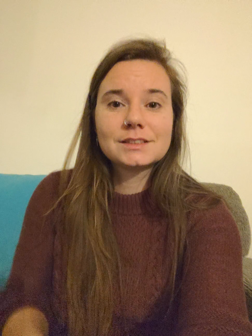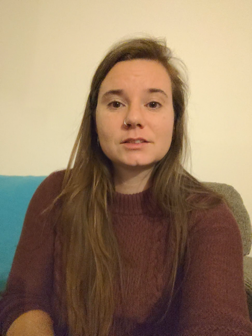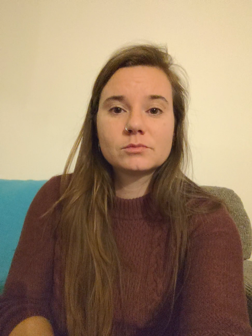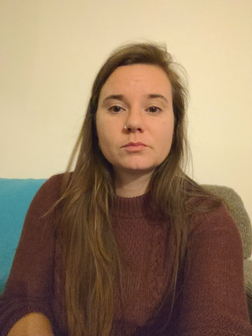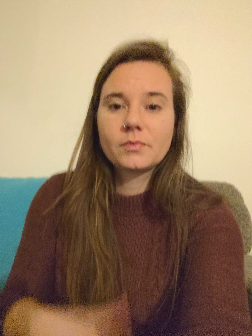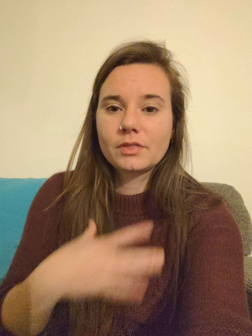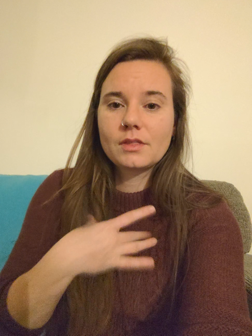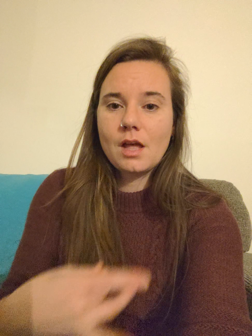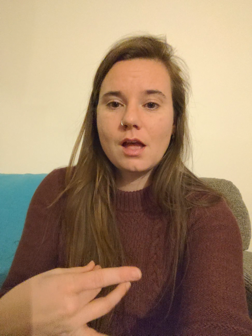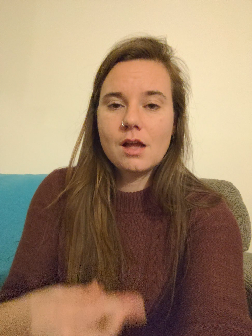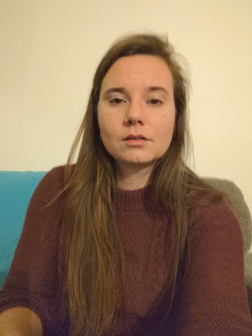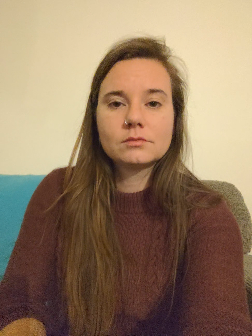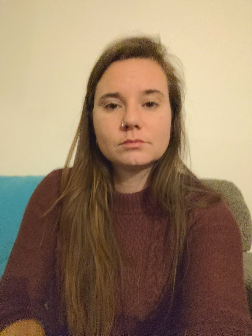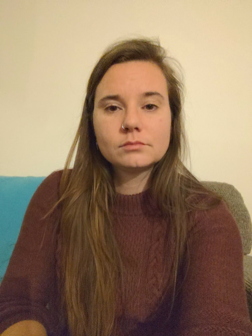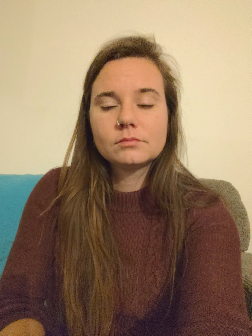like